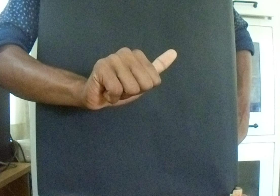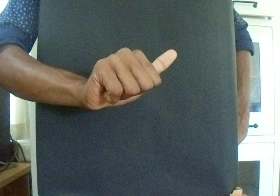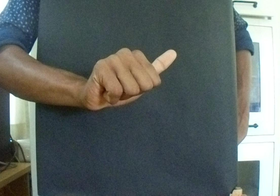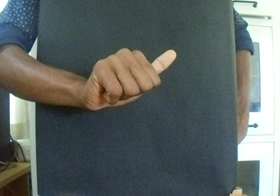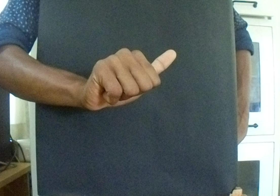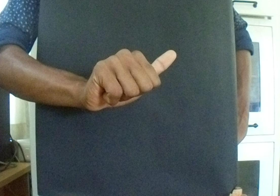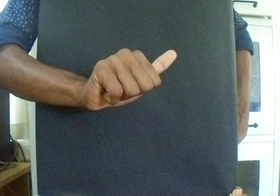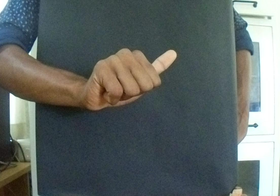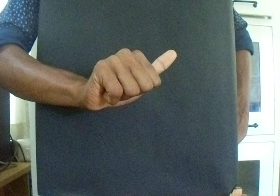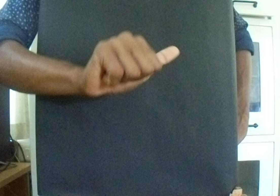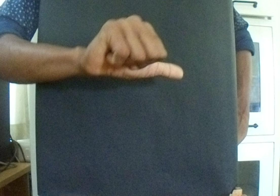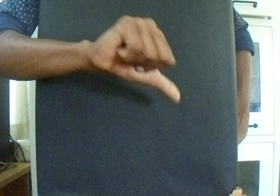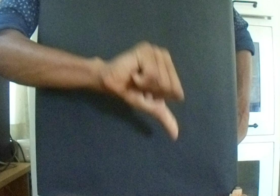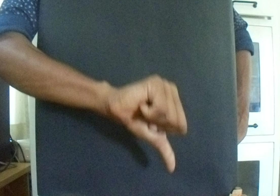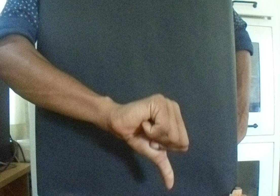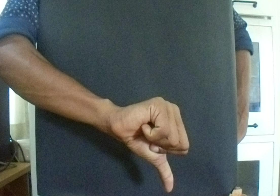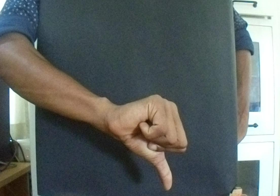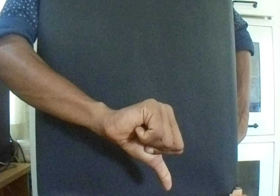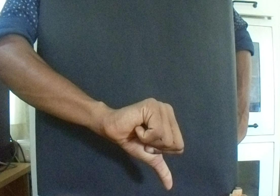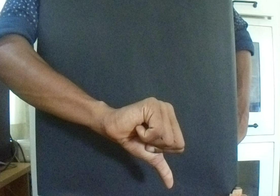lose